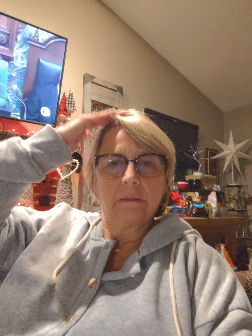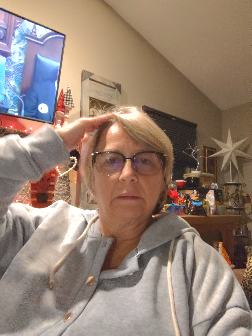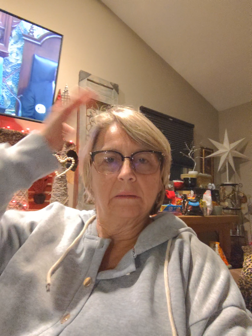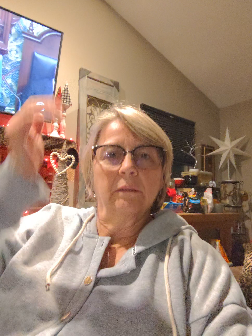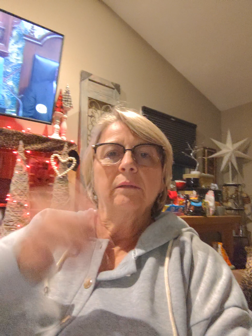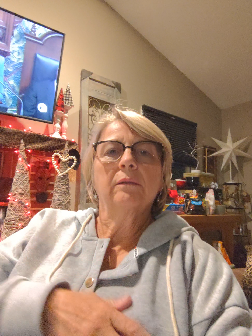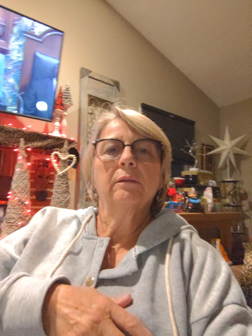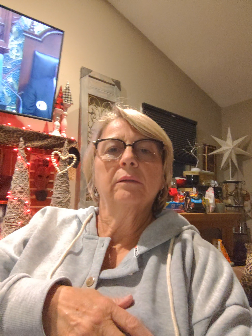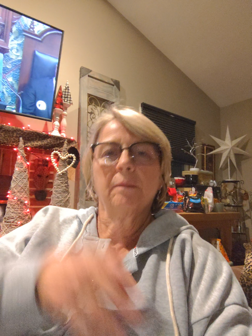hat